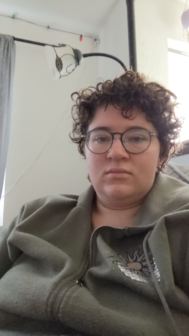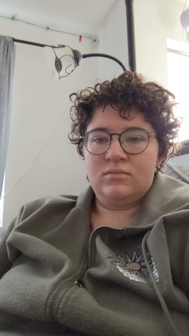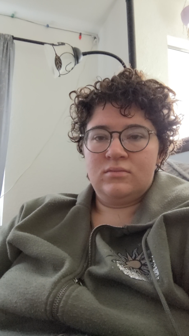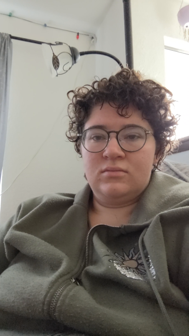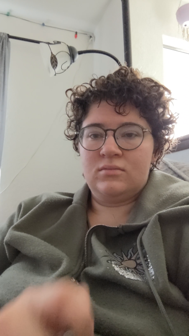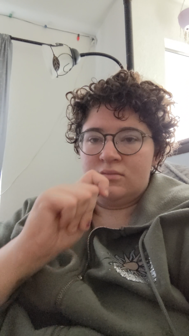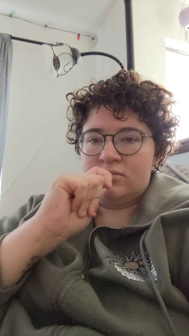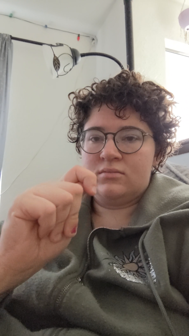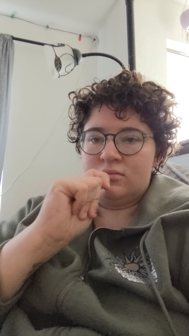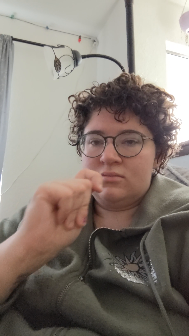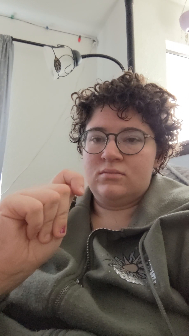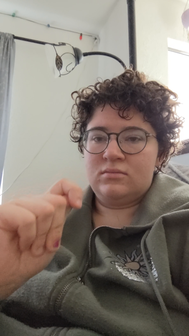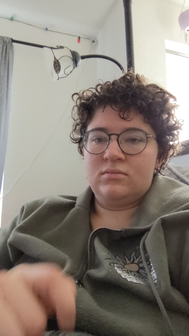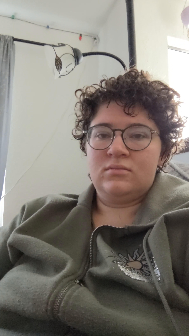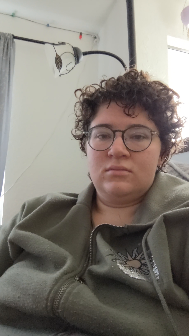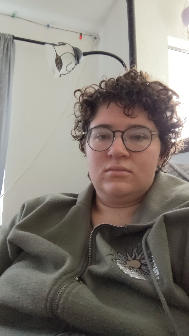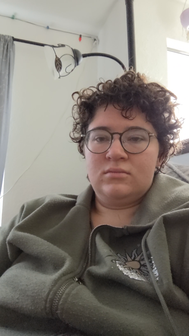popsicle